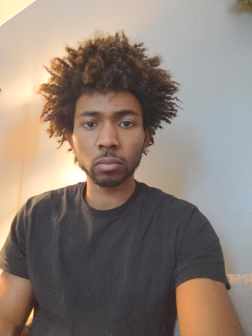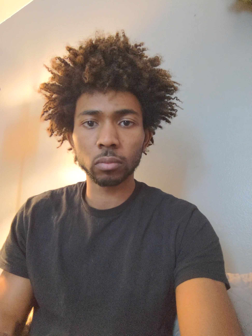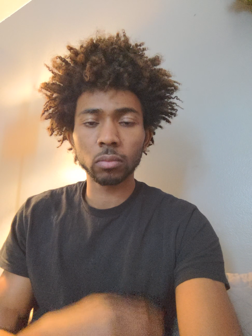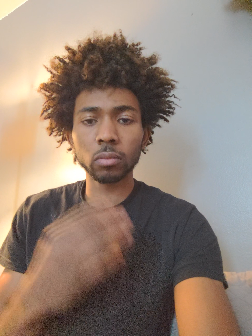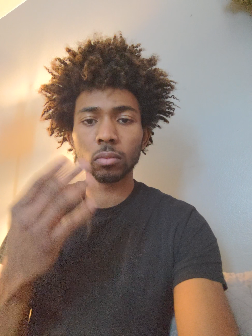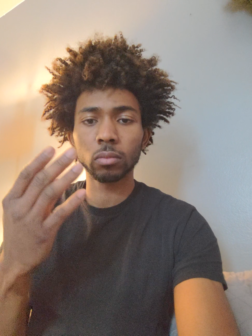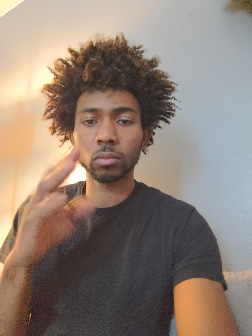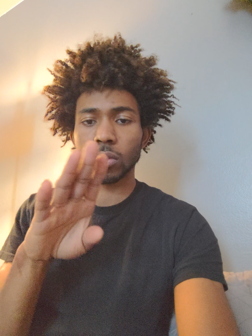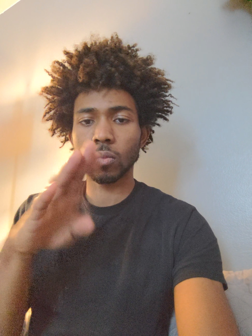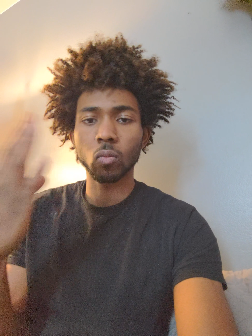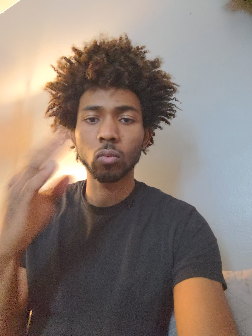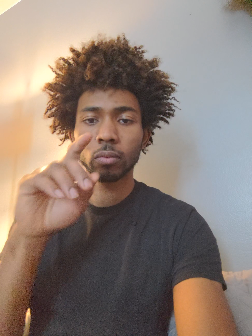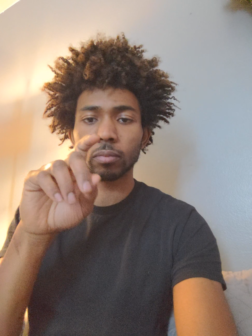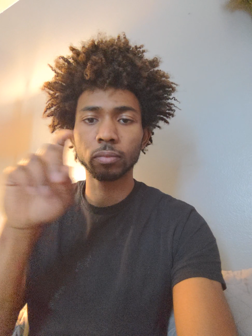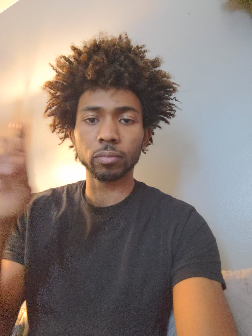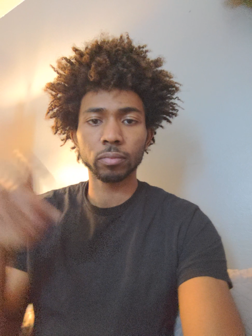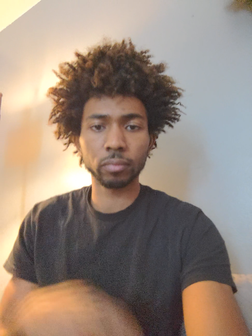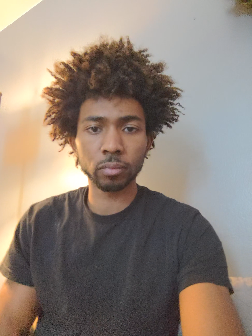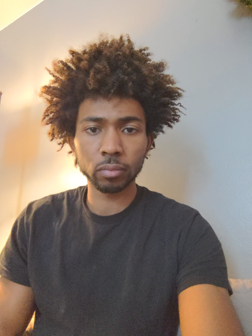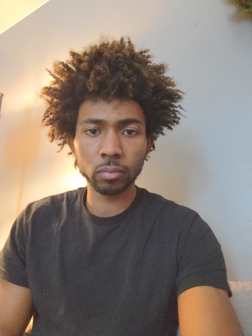closet